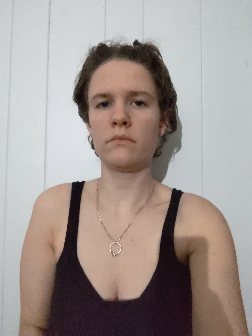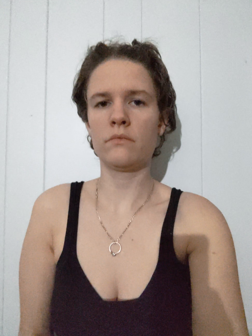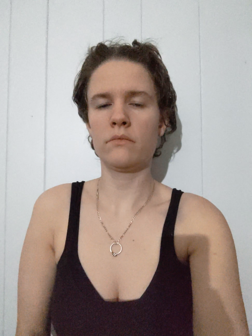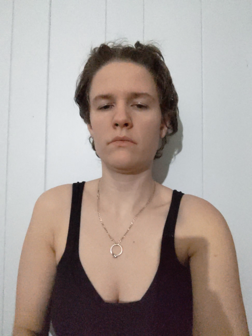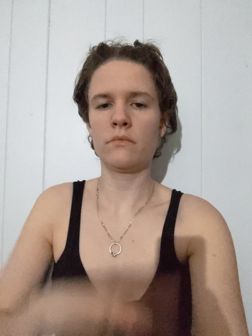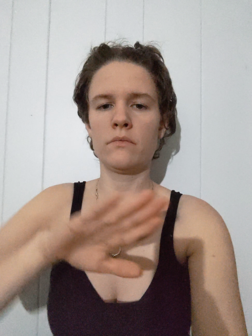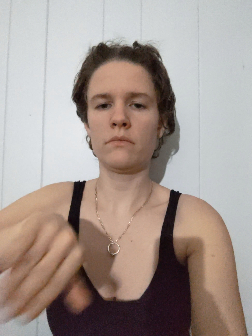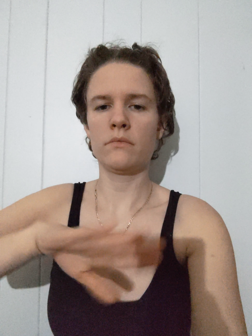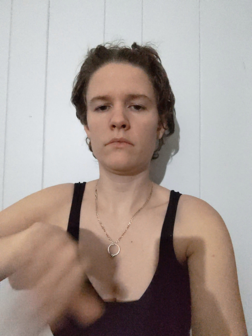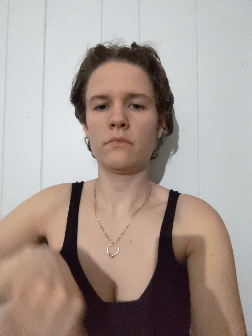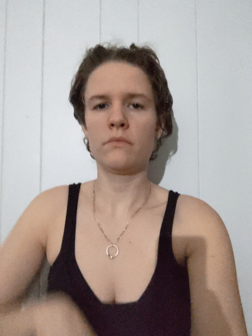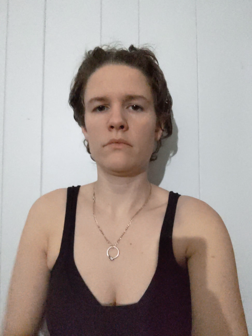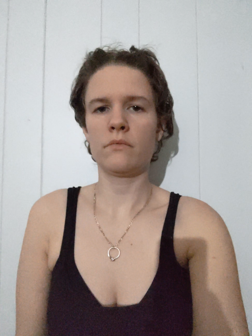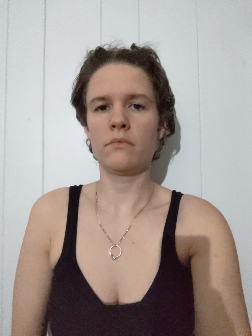pool